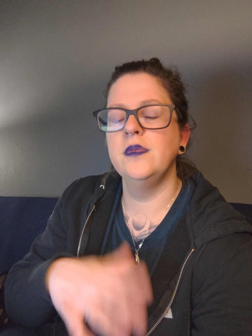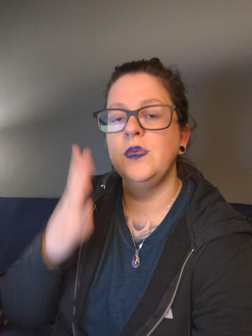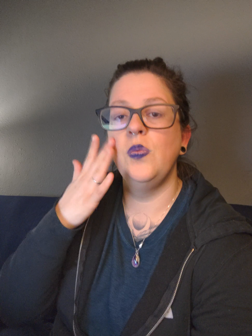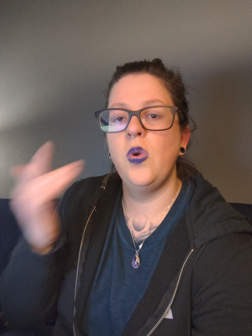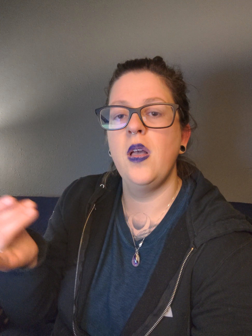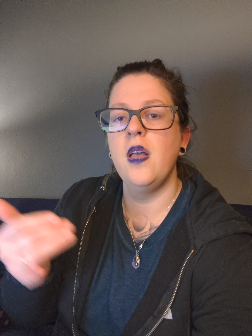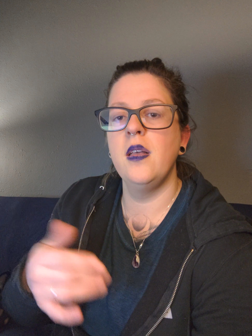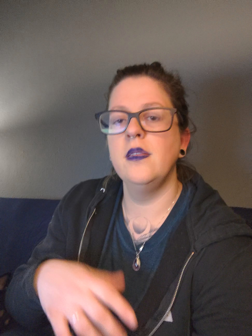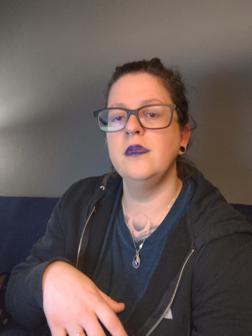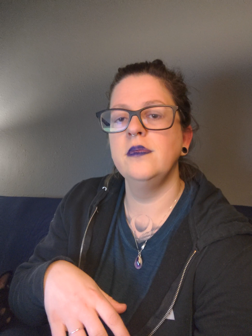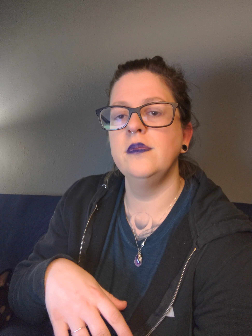why